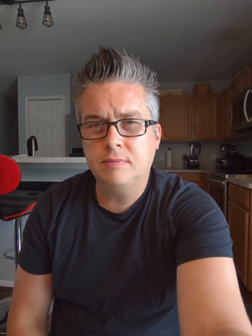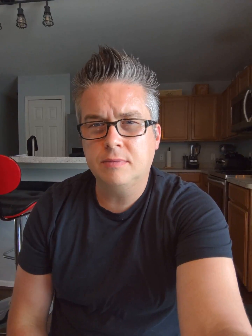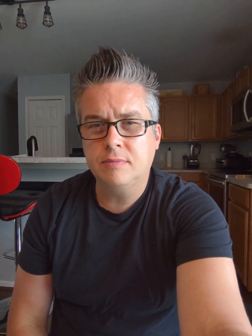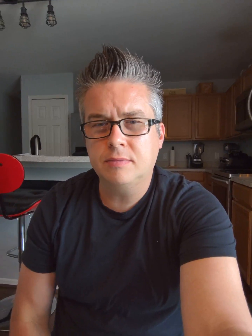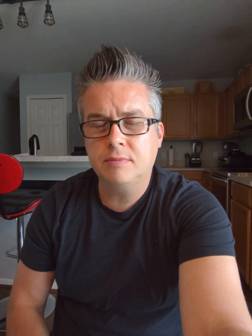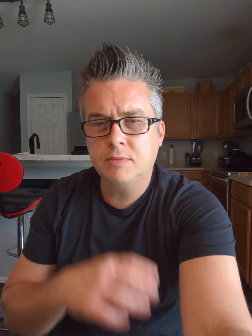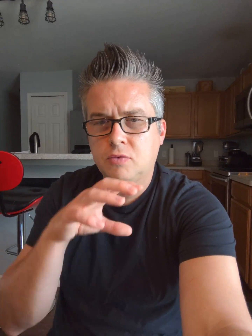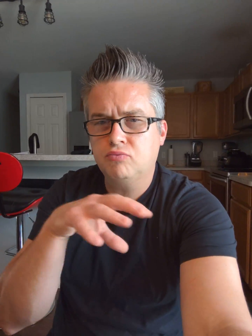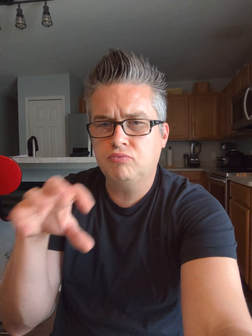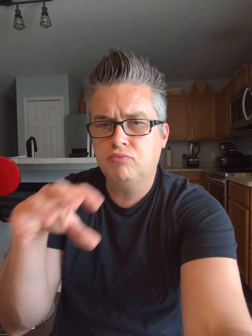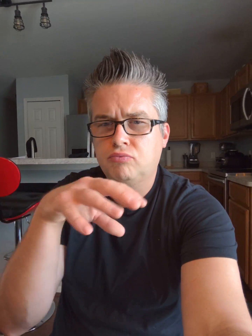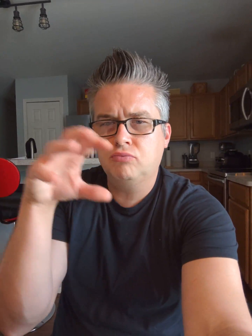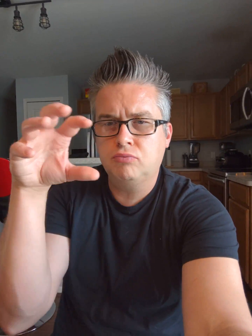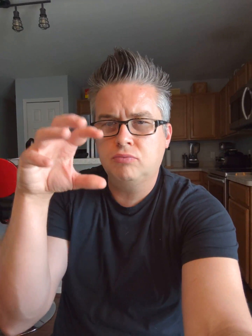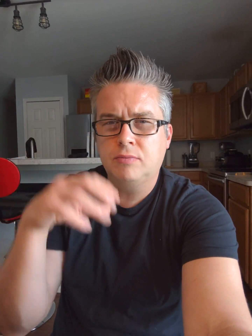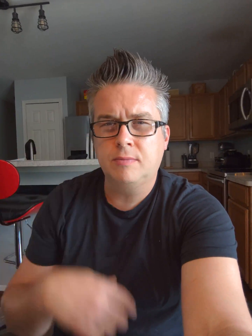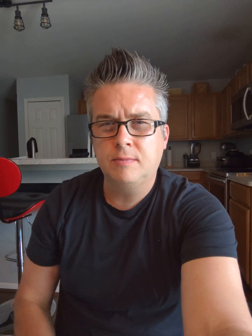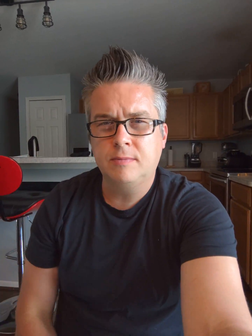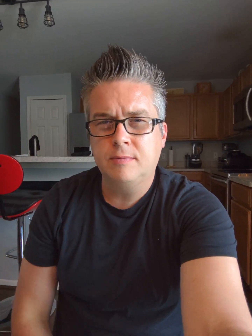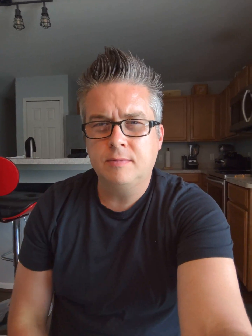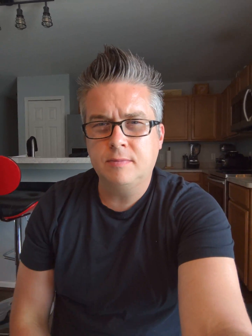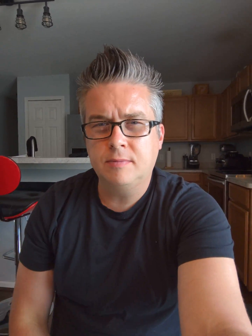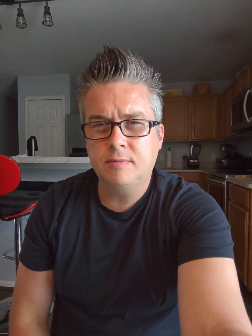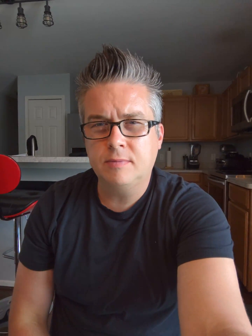block